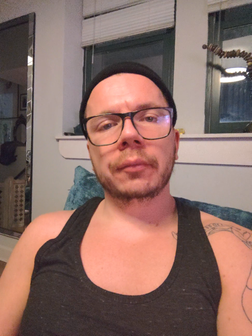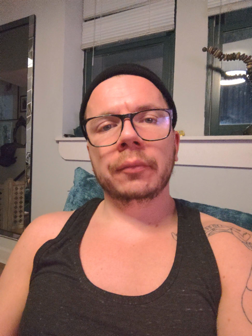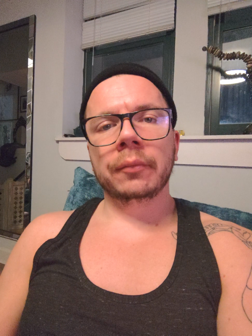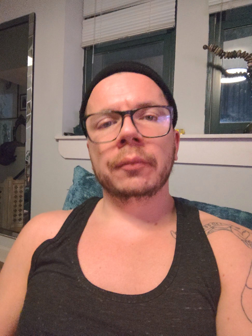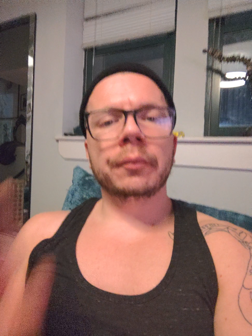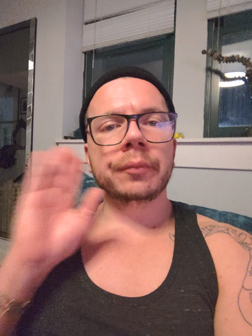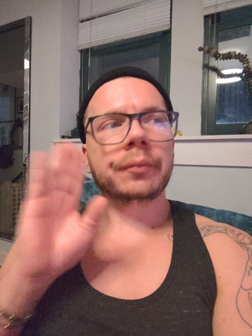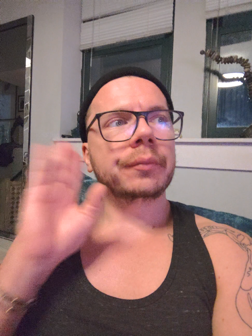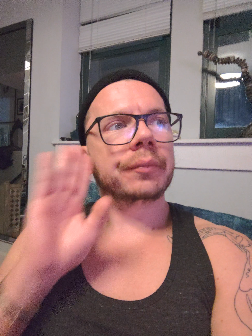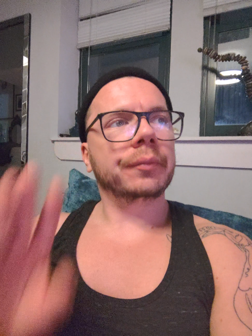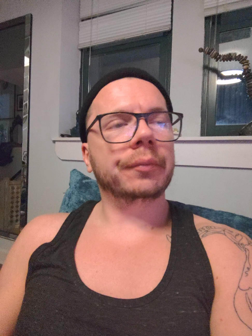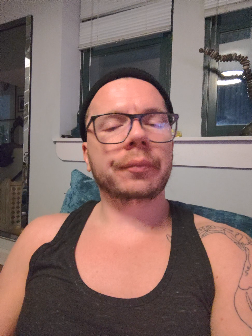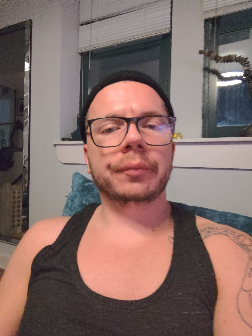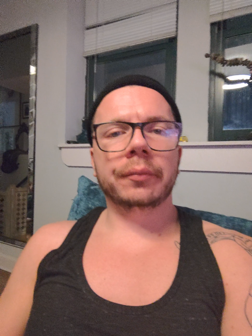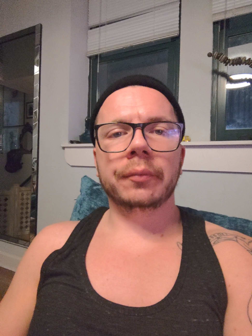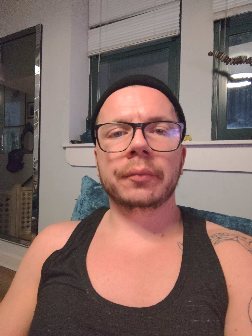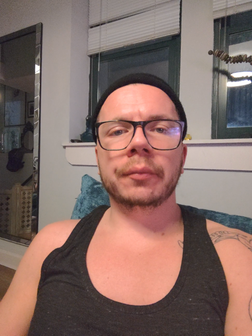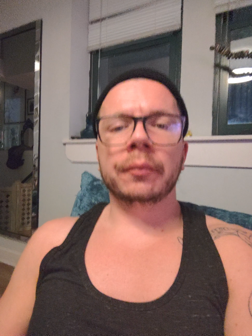dog